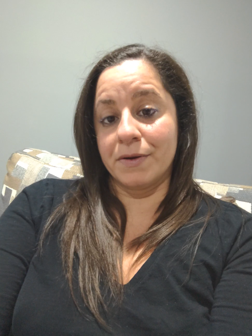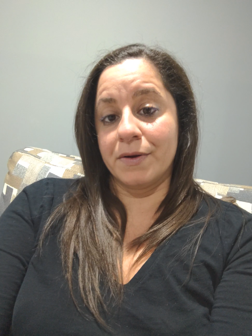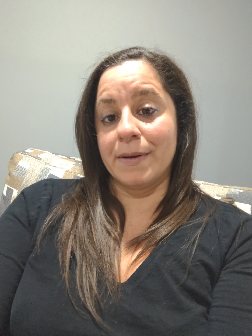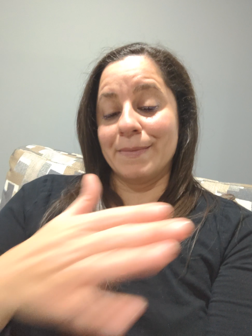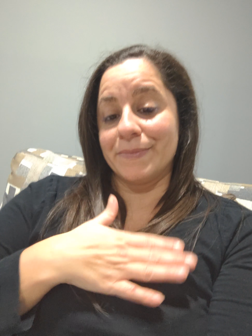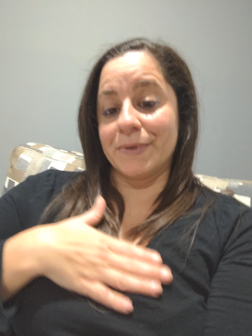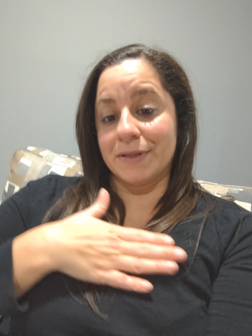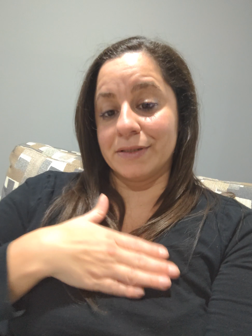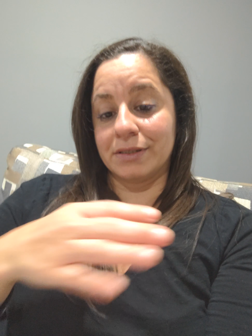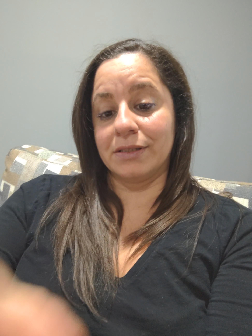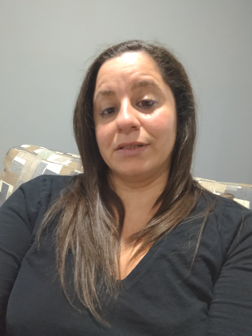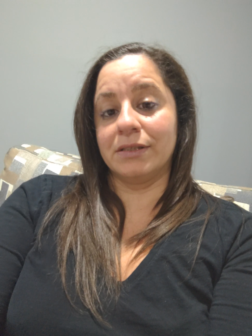please